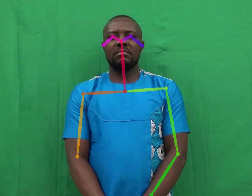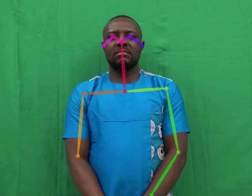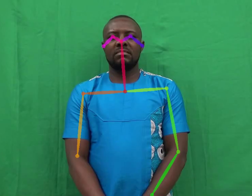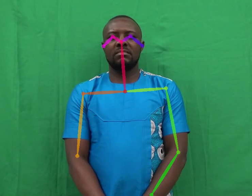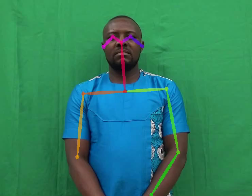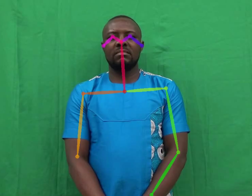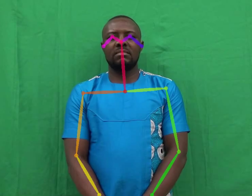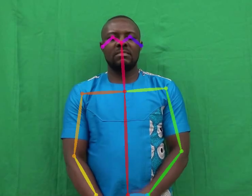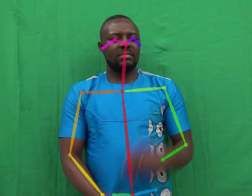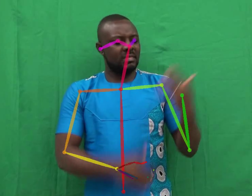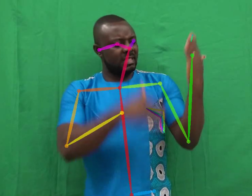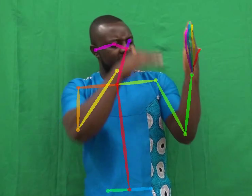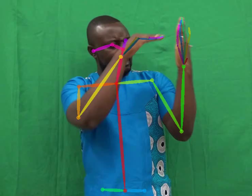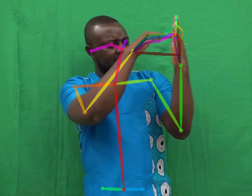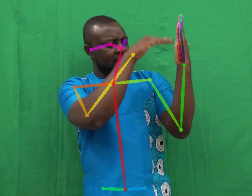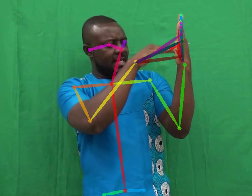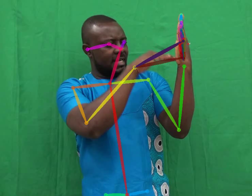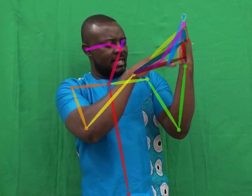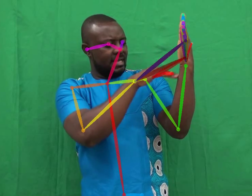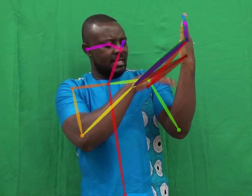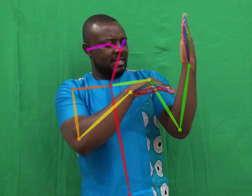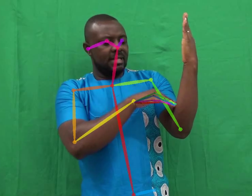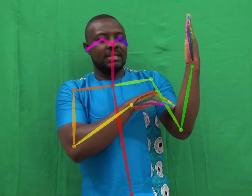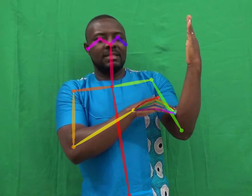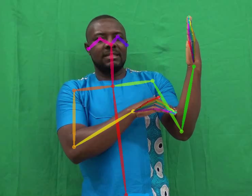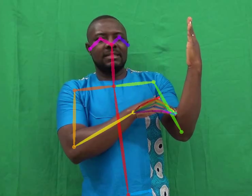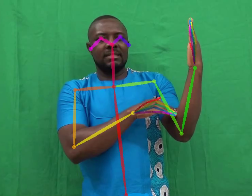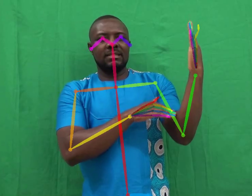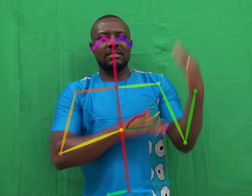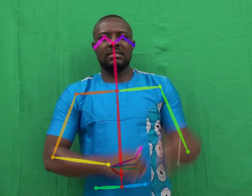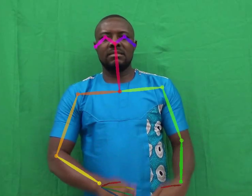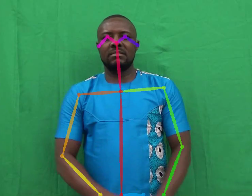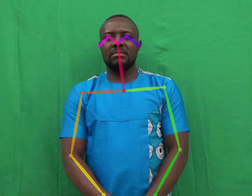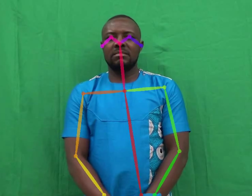list